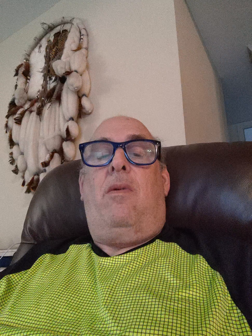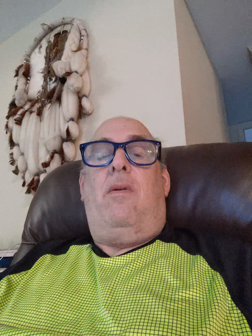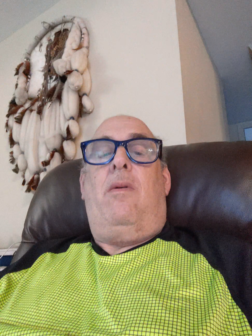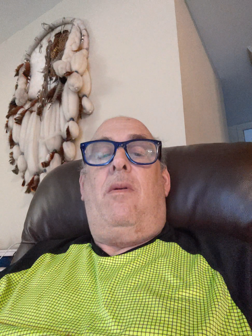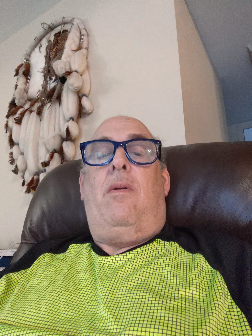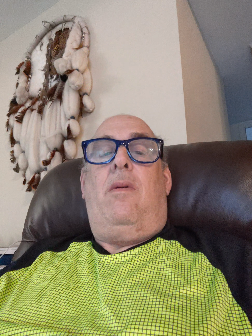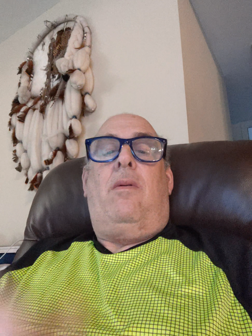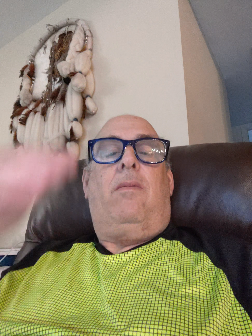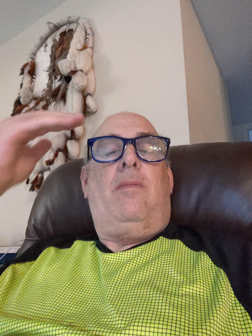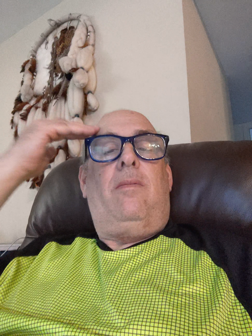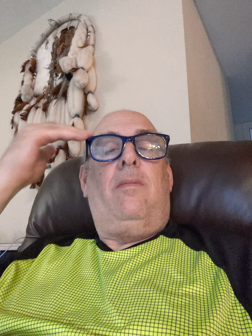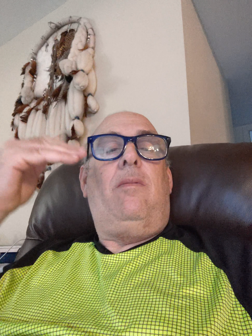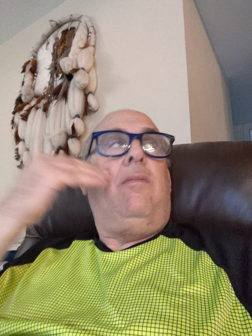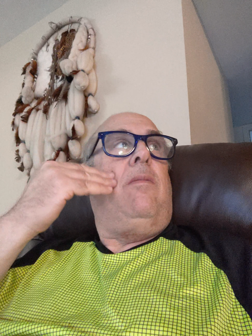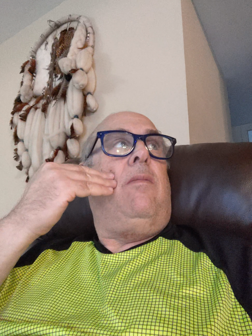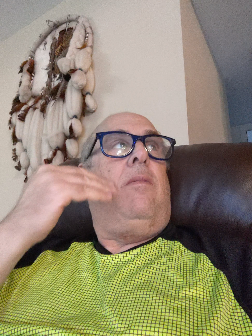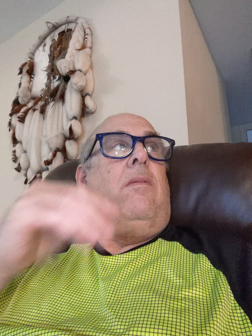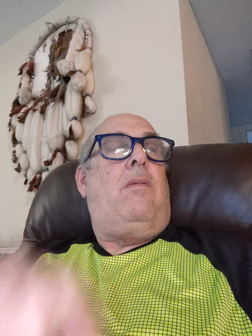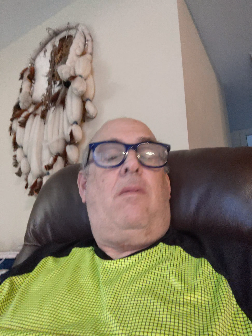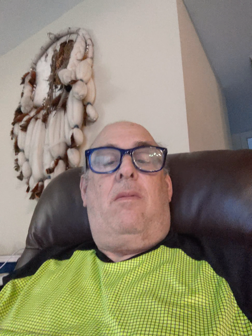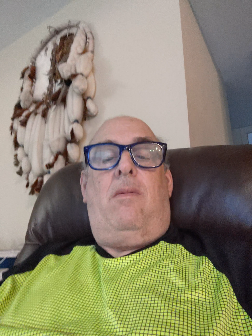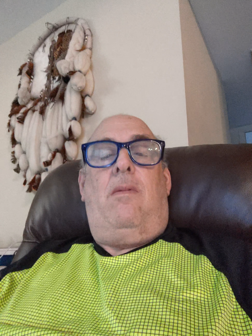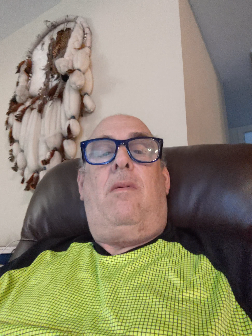head